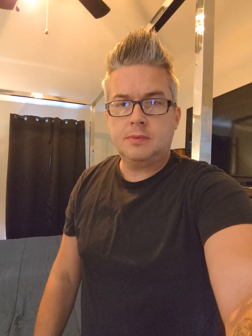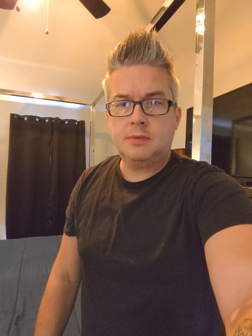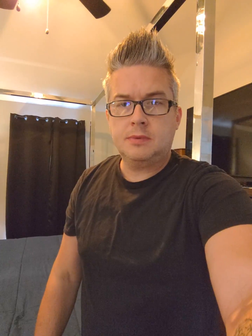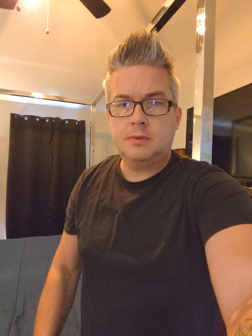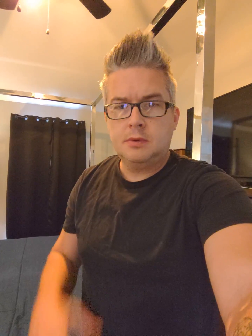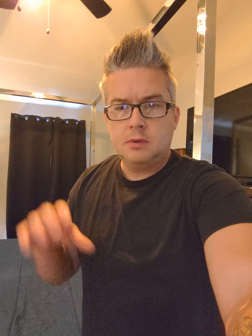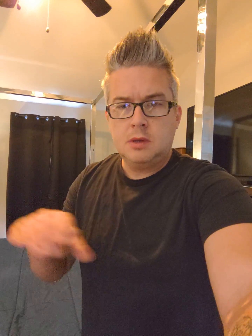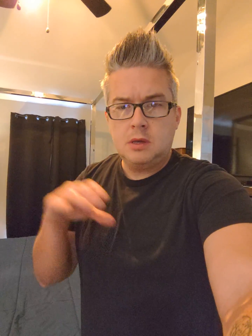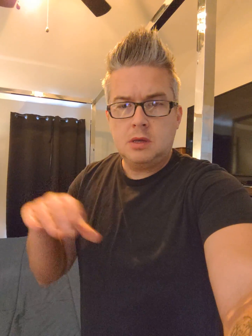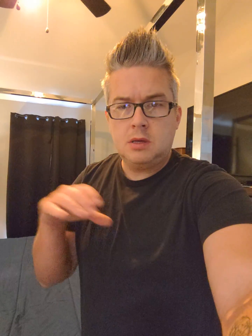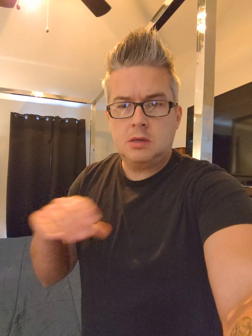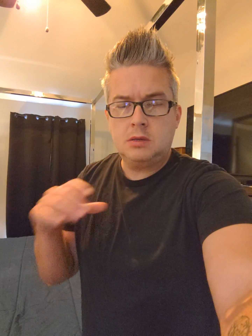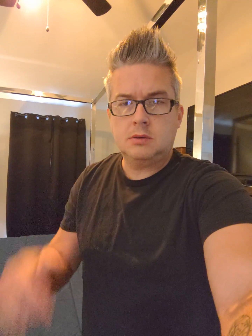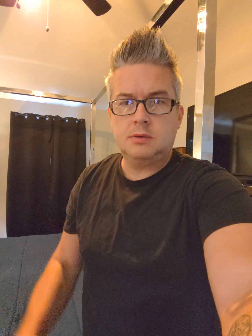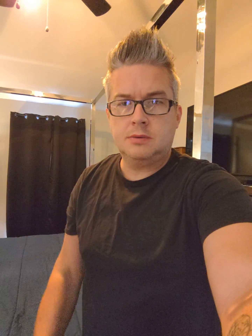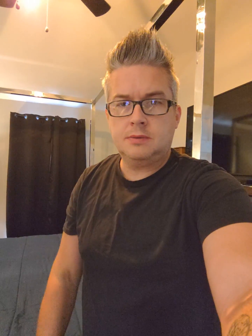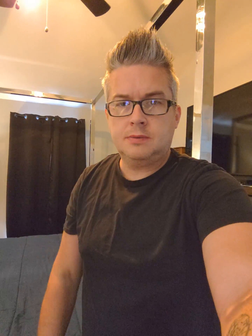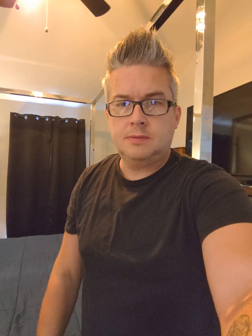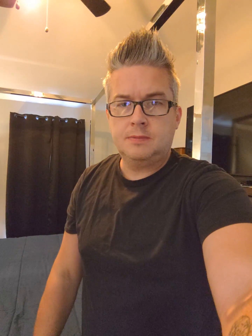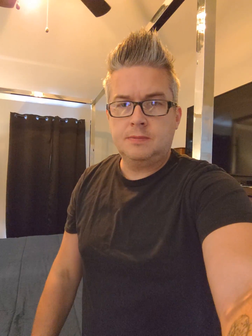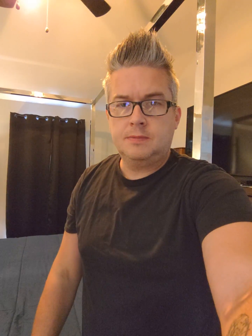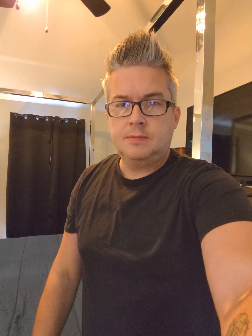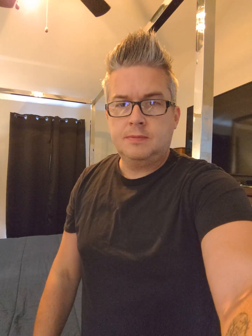does